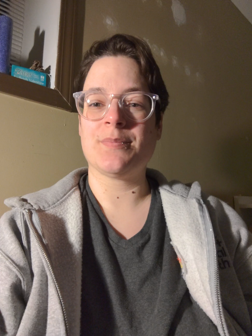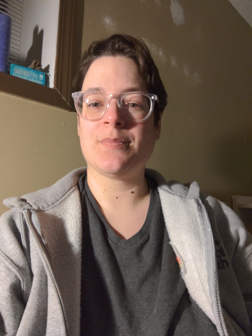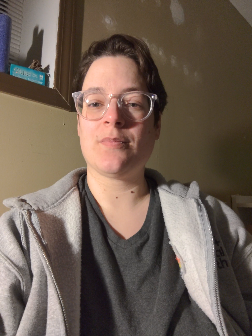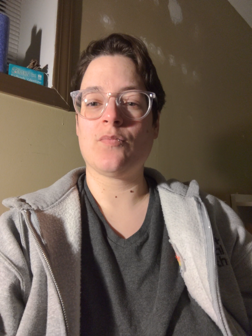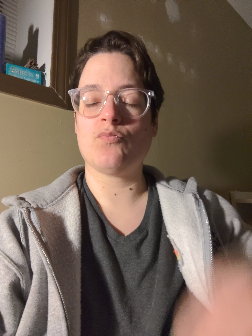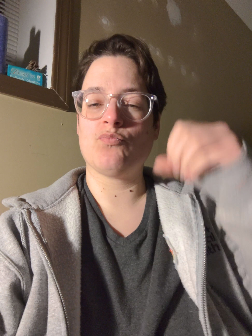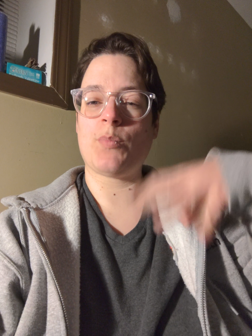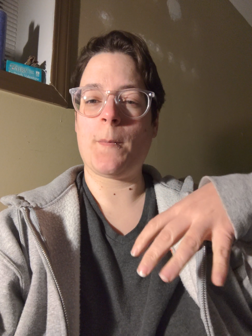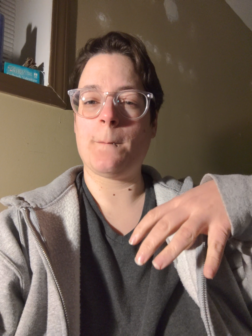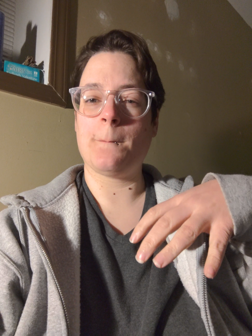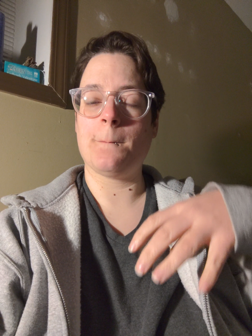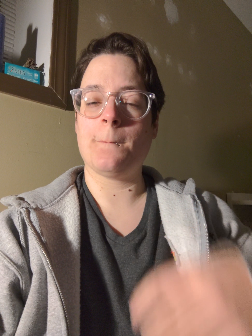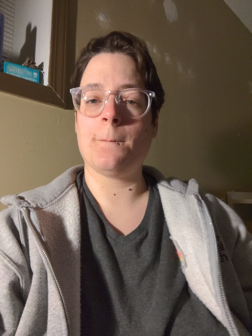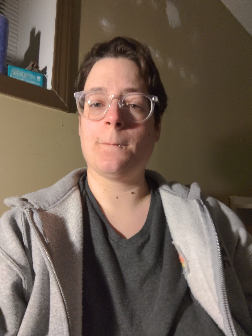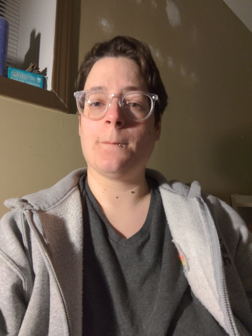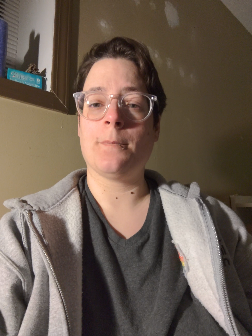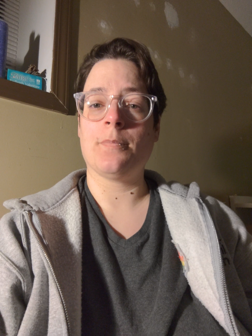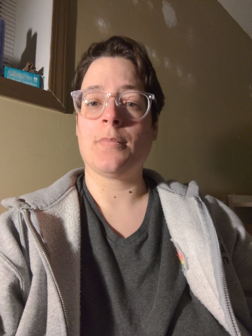drop